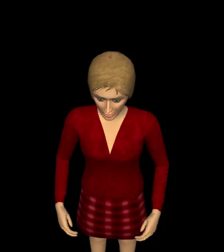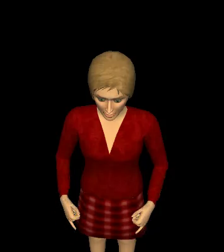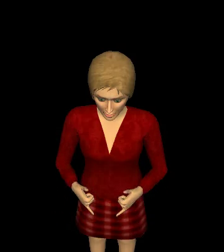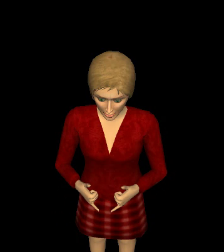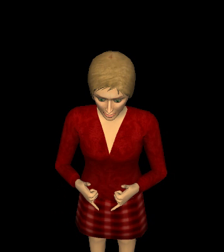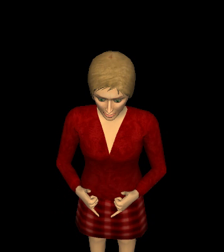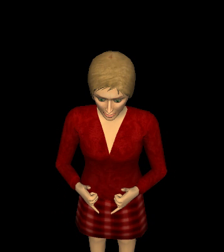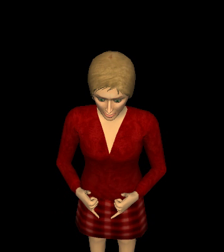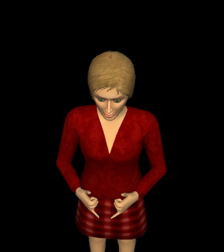هنا